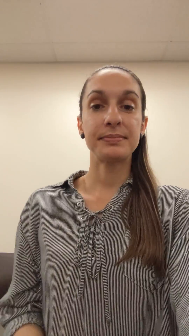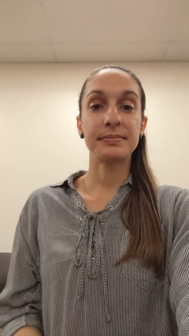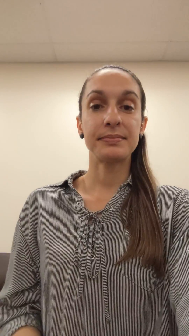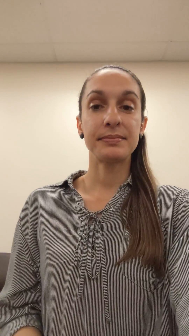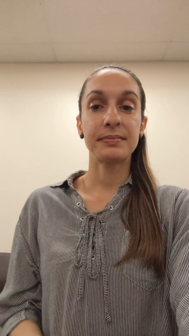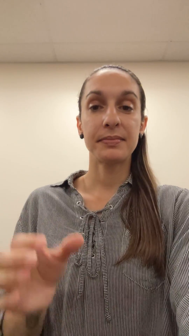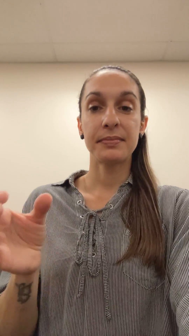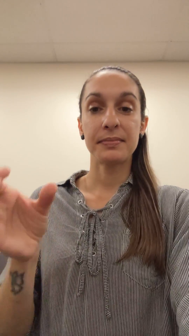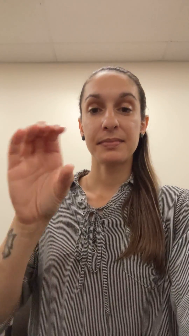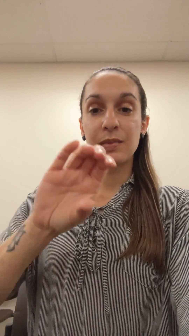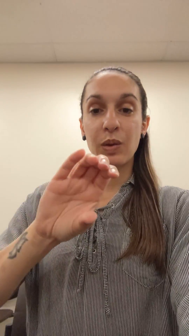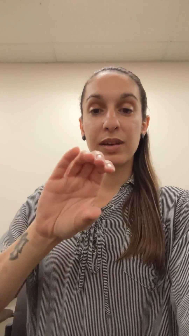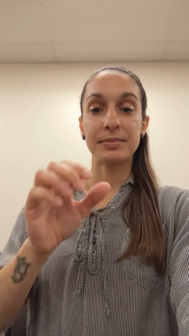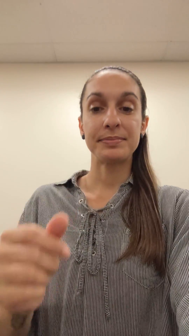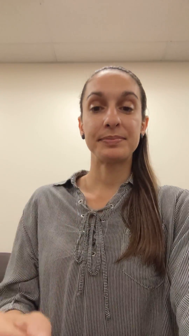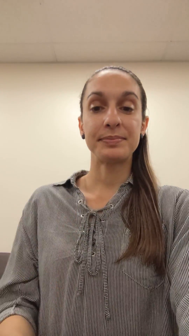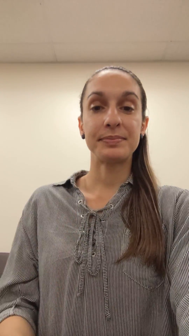pour